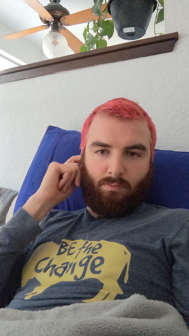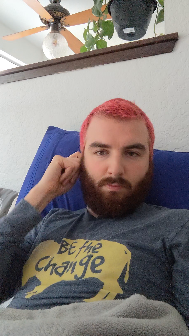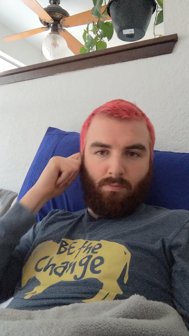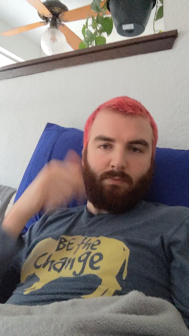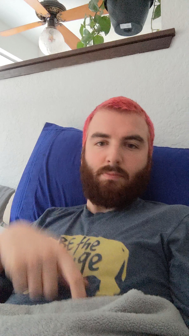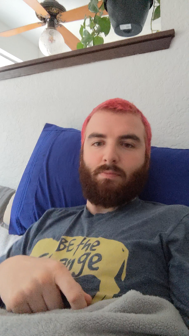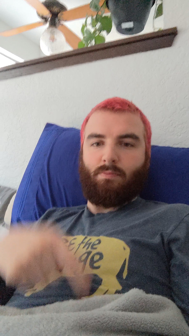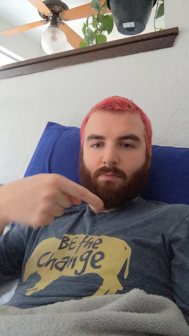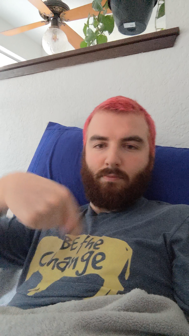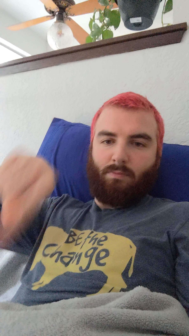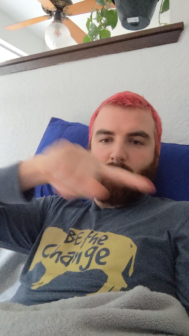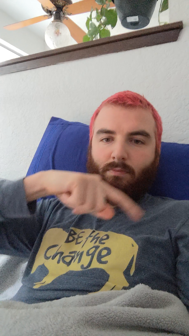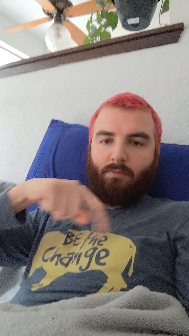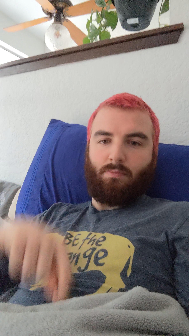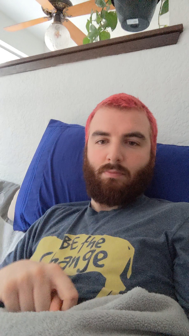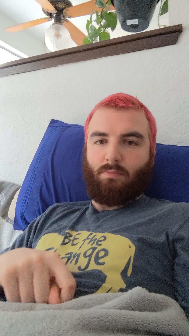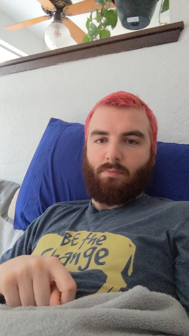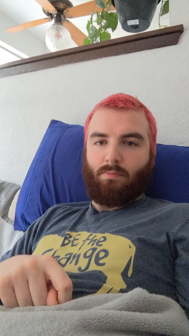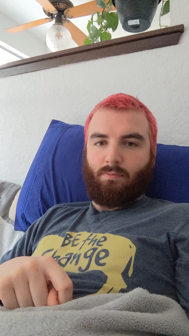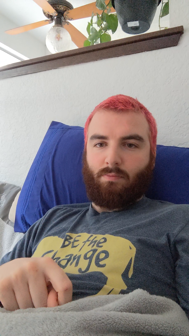around